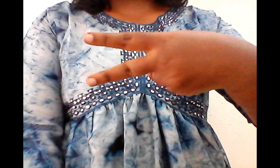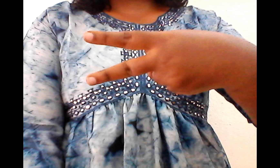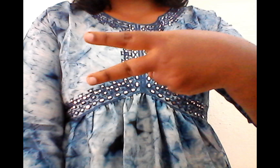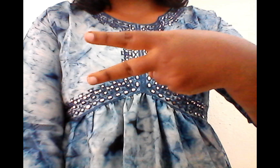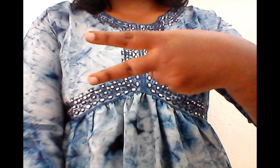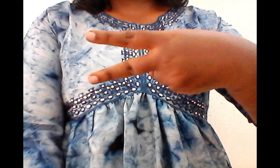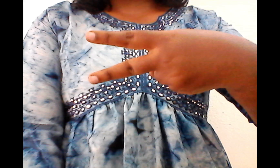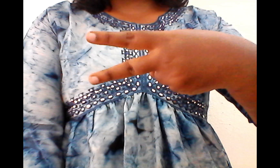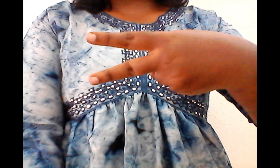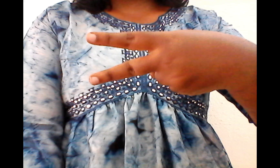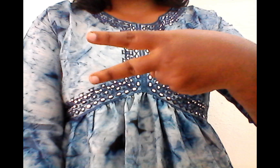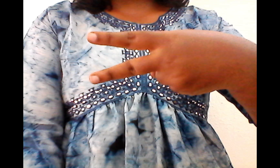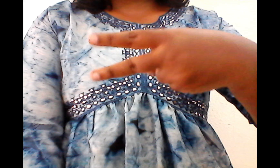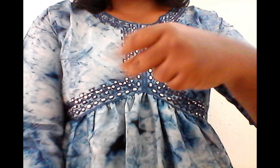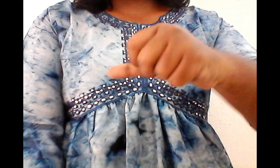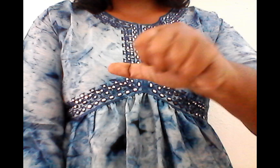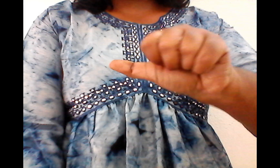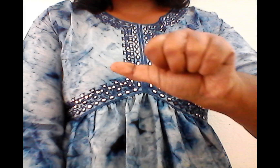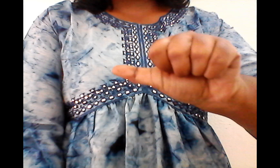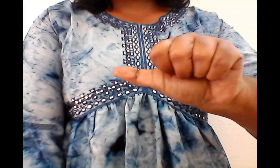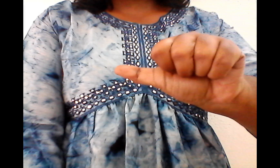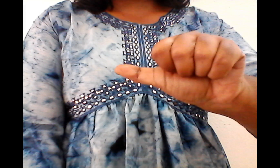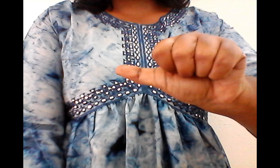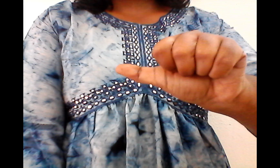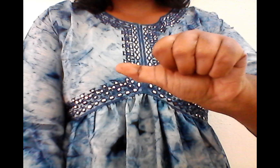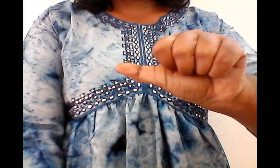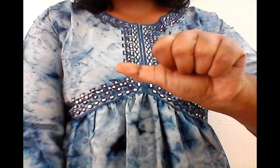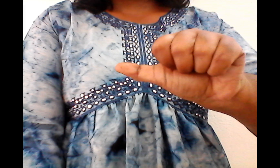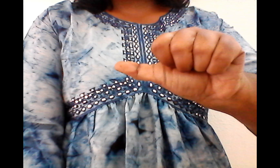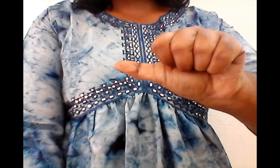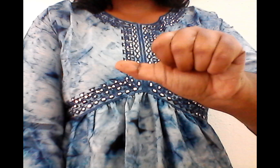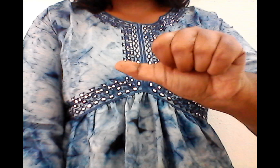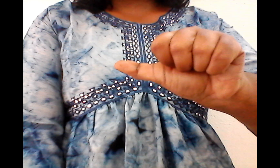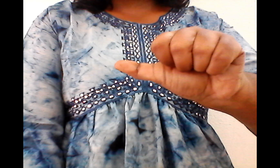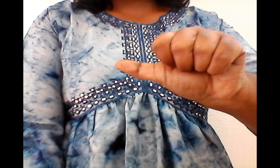ഐ